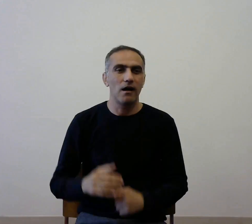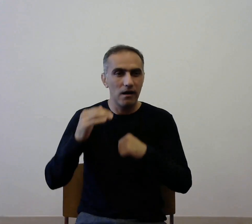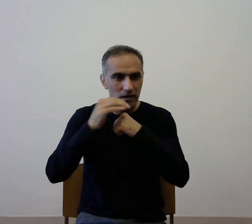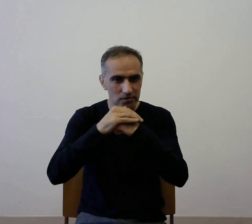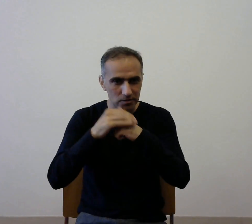axşam